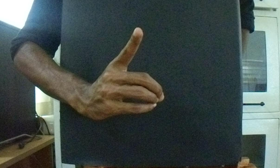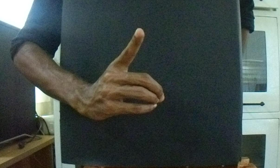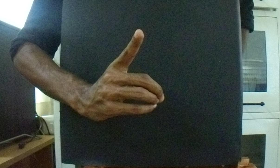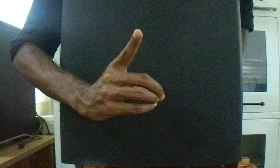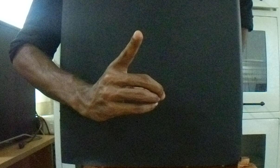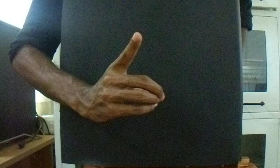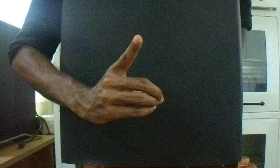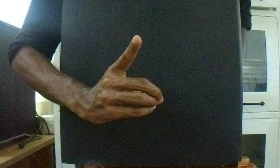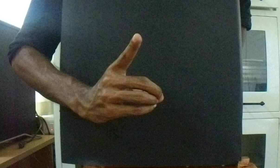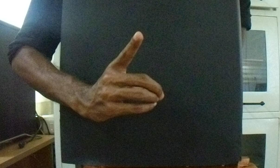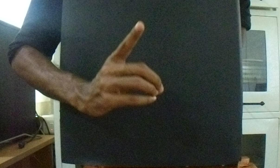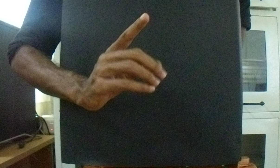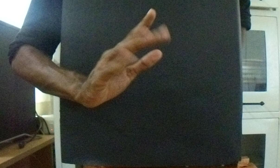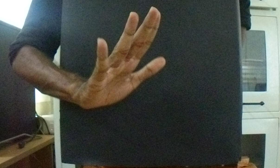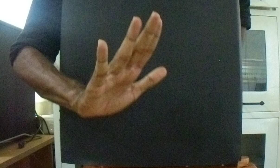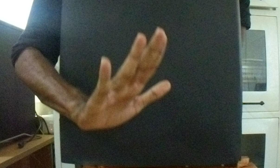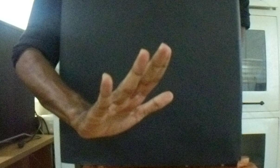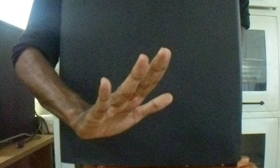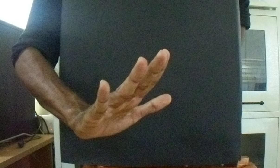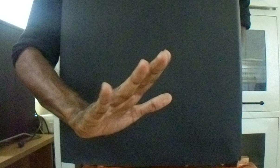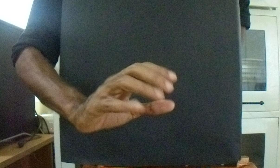hot